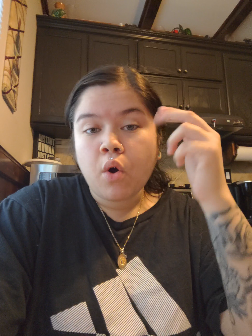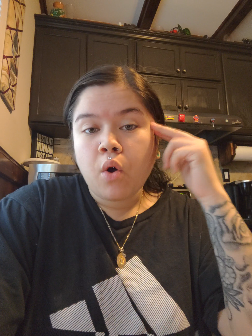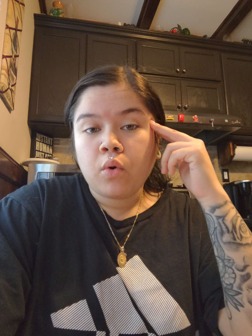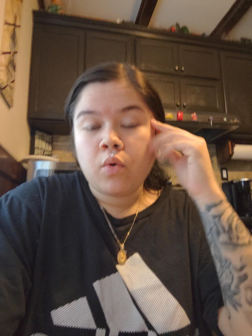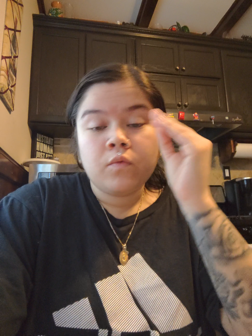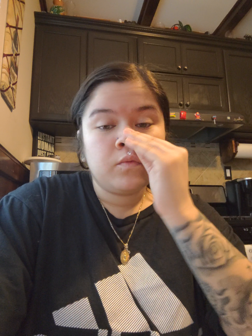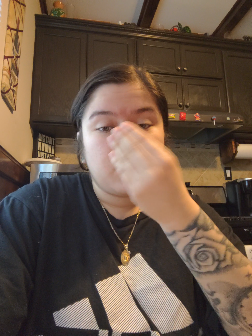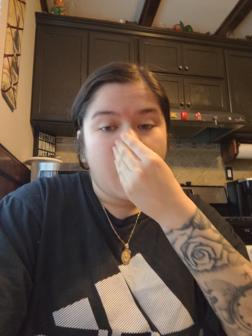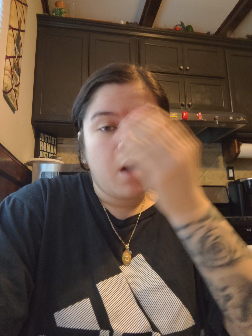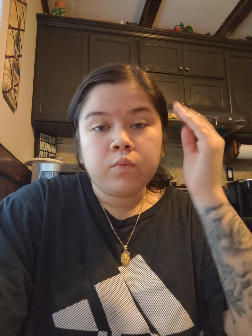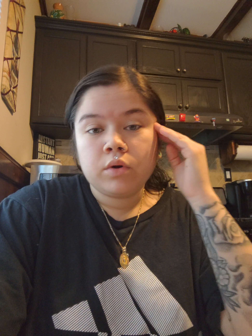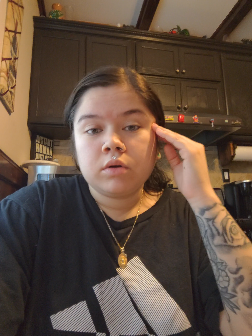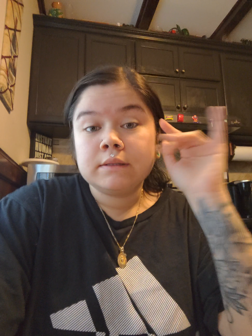flower